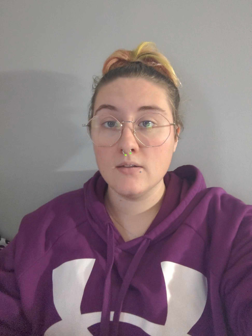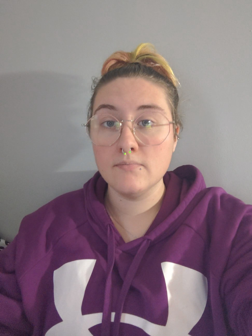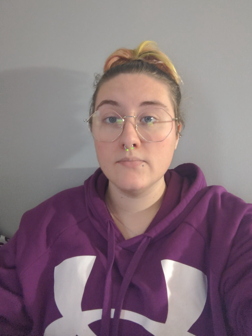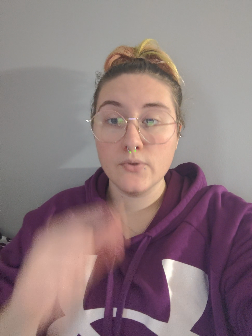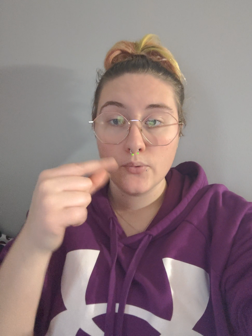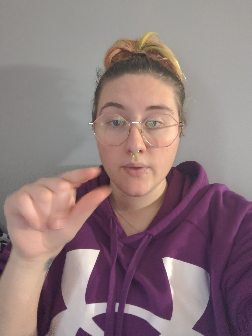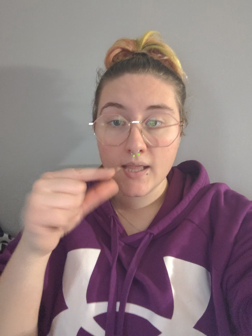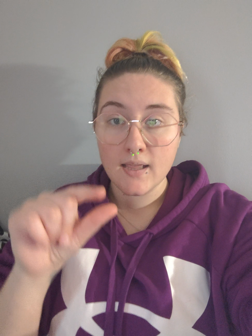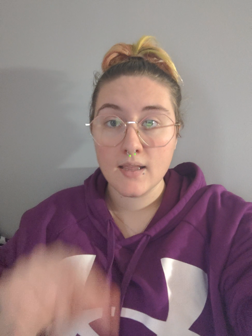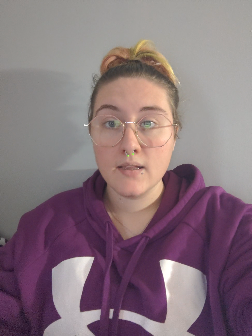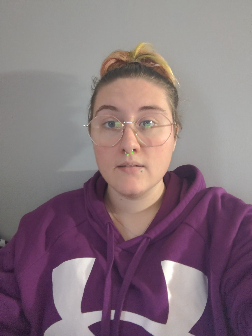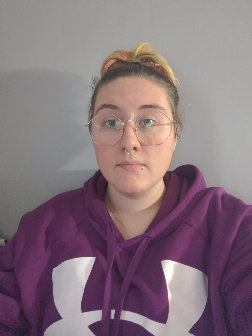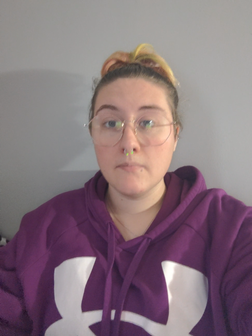green